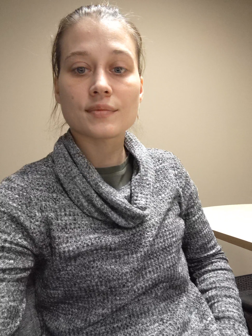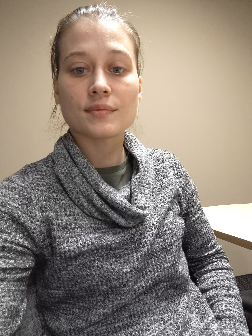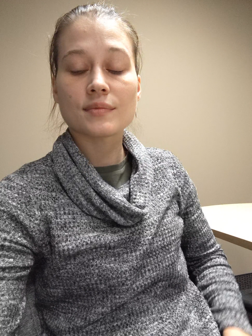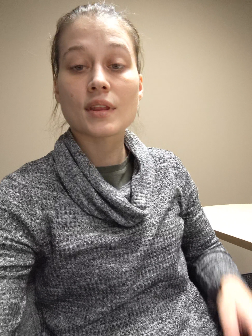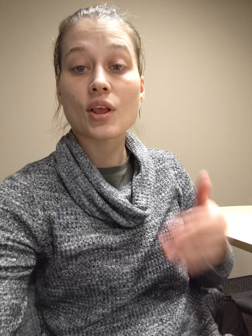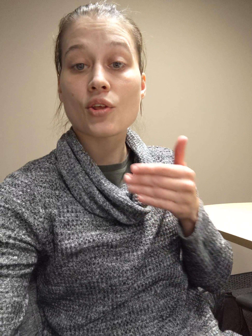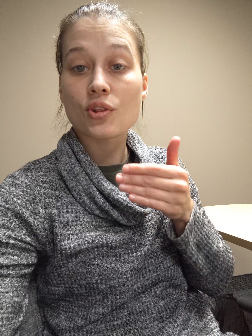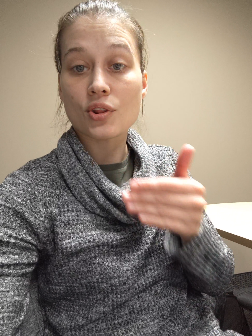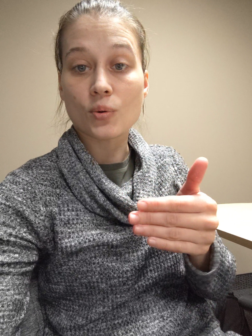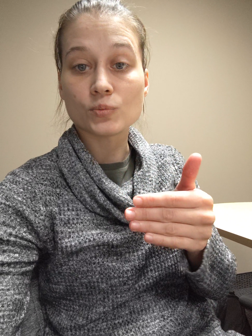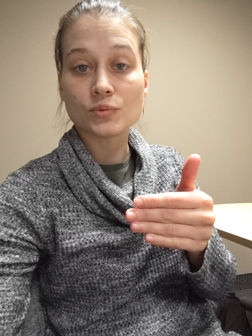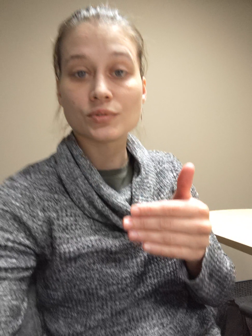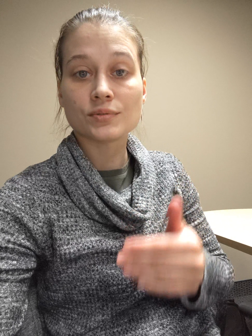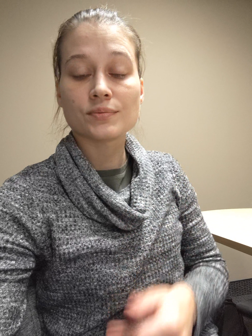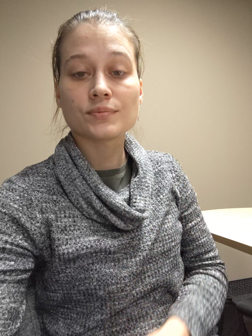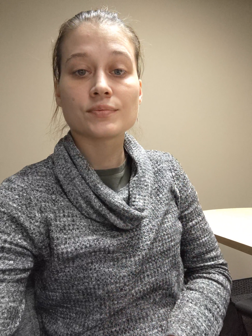close